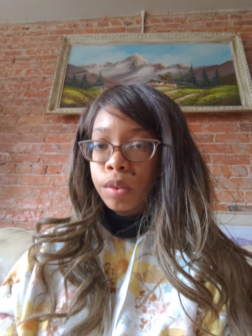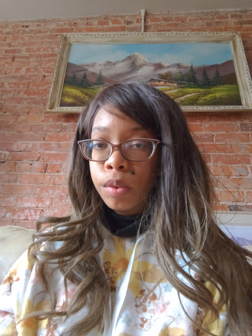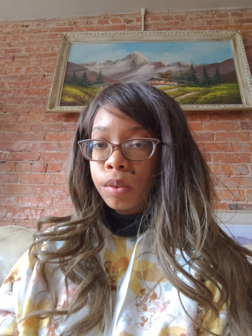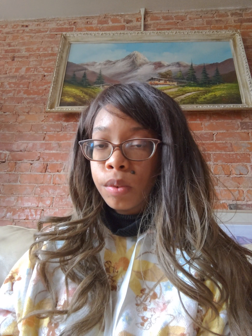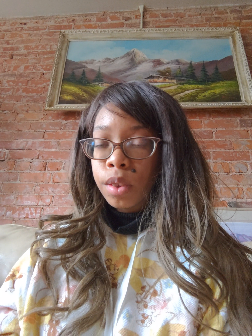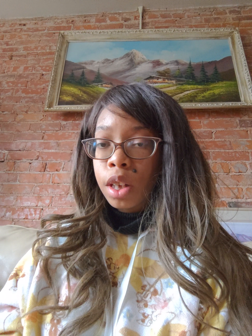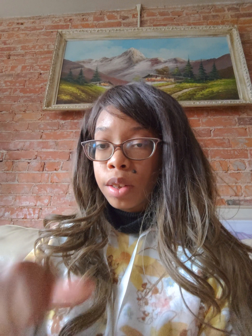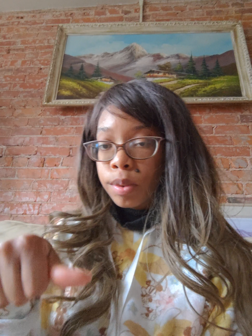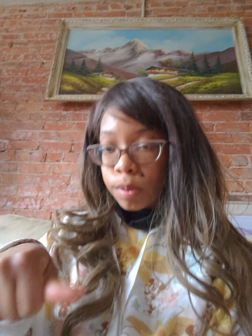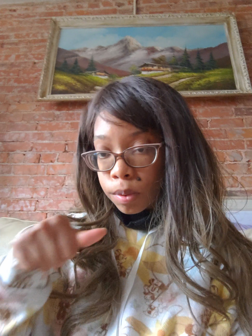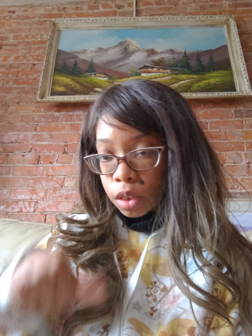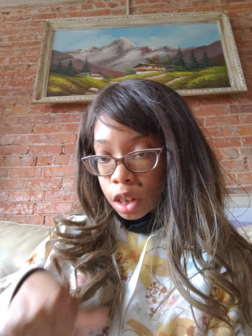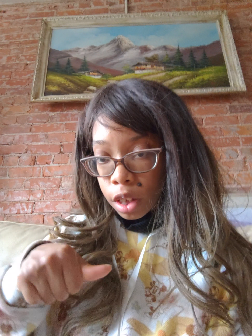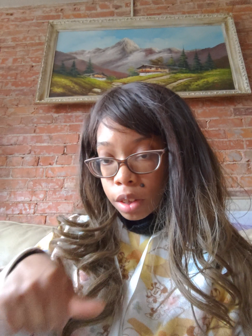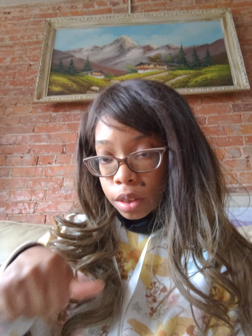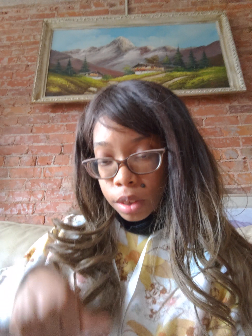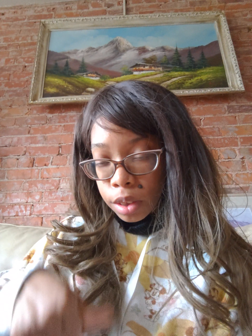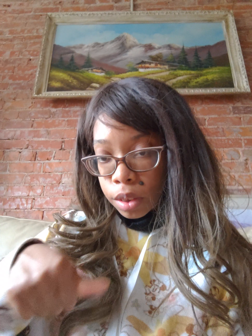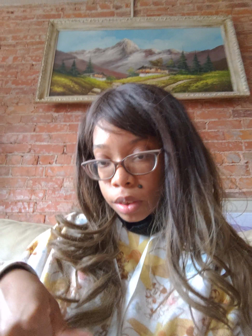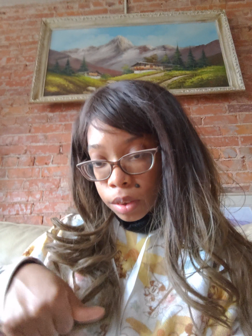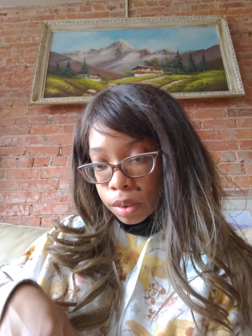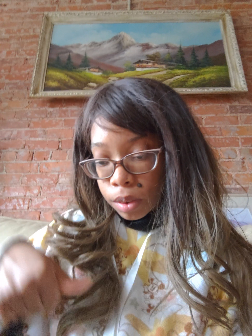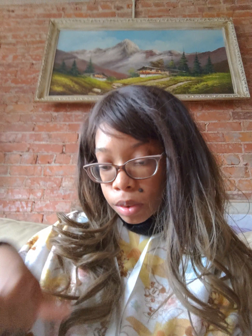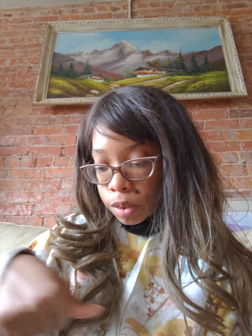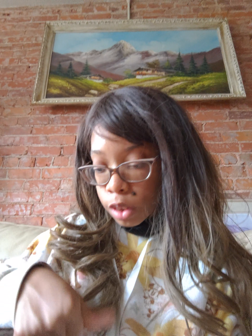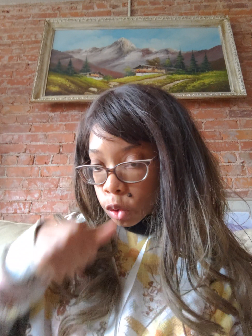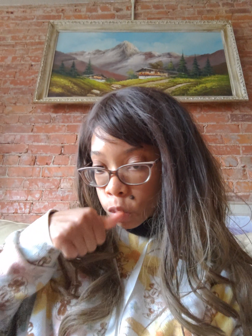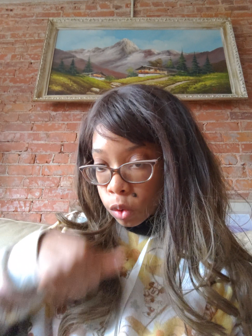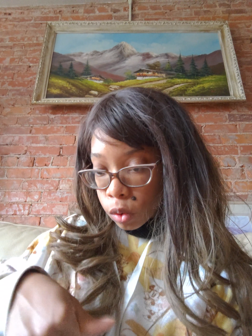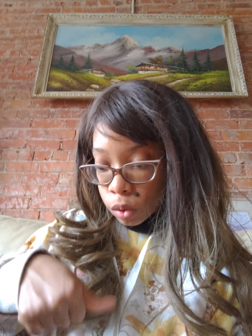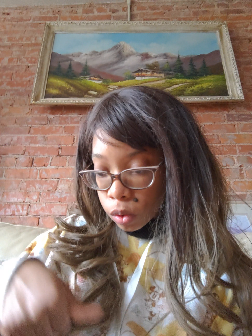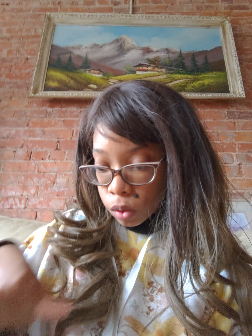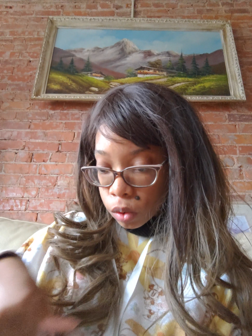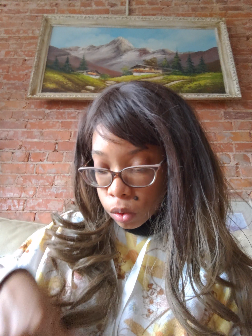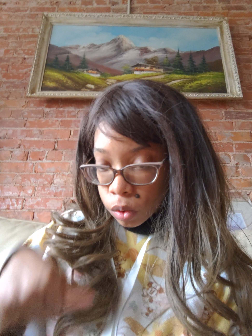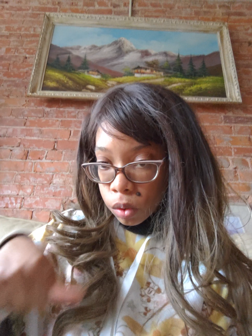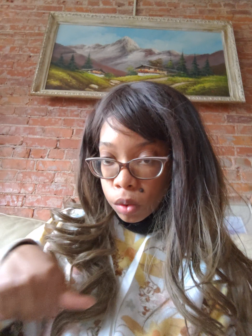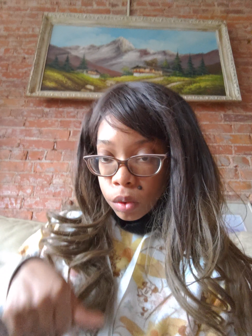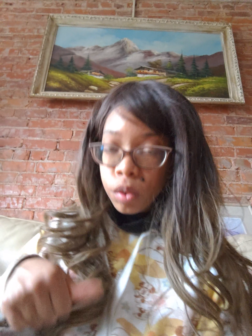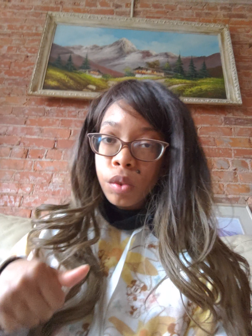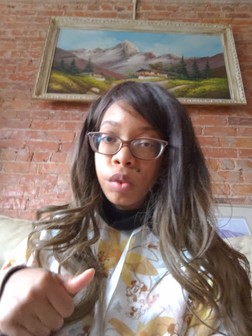puzzle